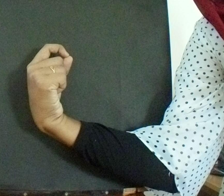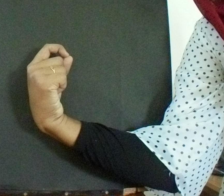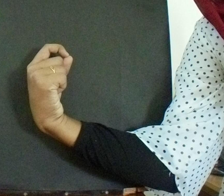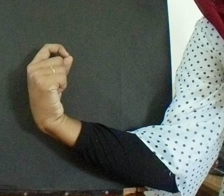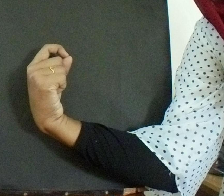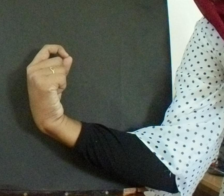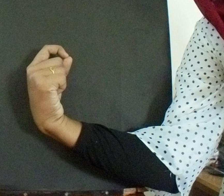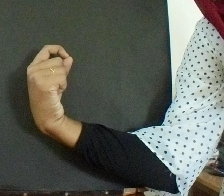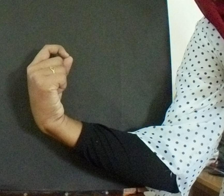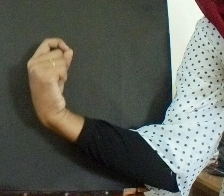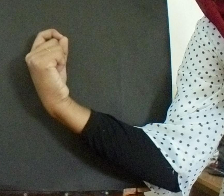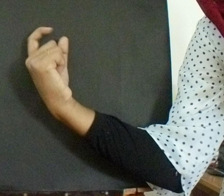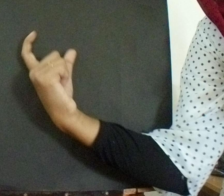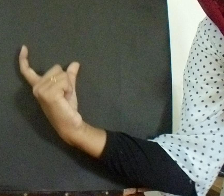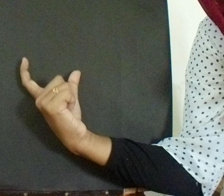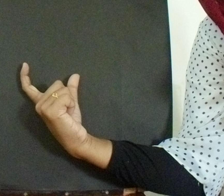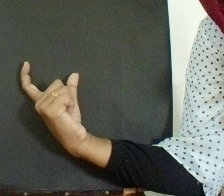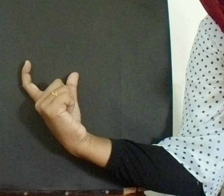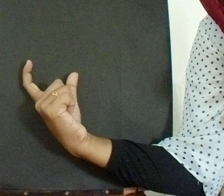thief